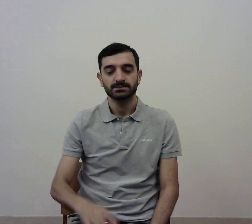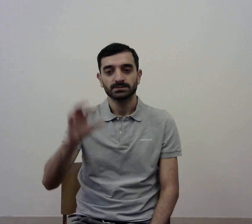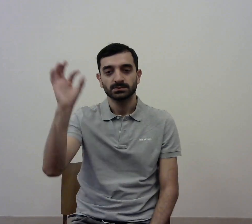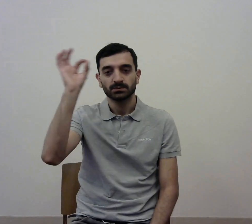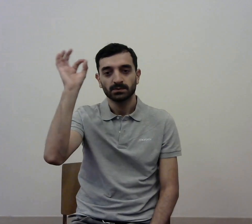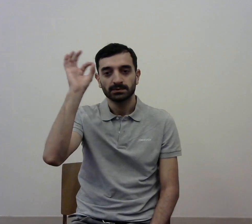ayaqyolu